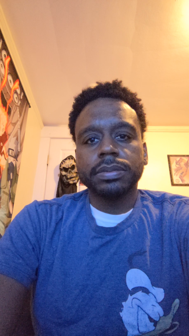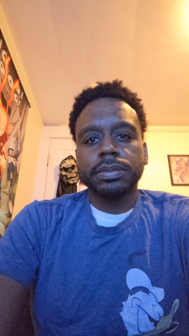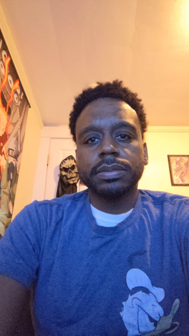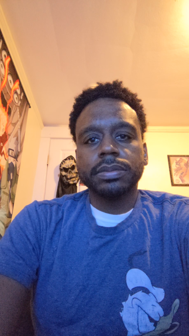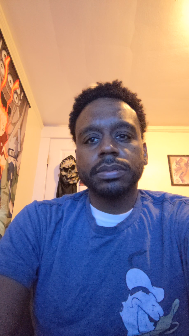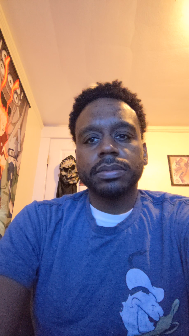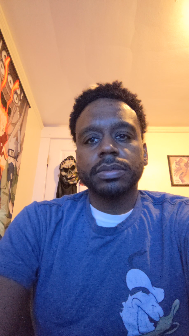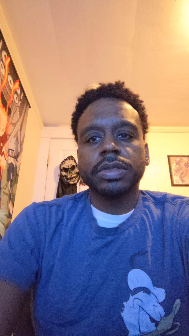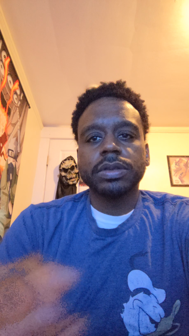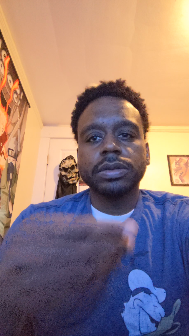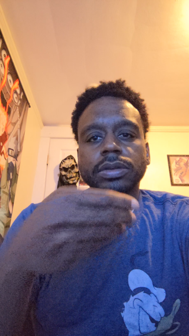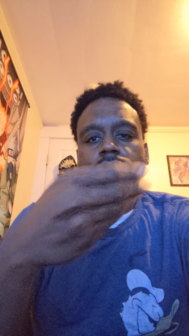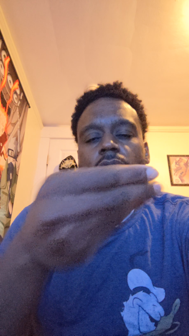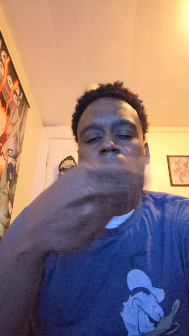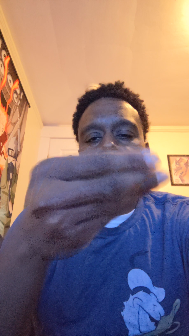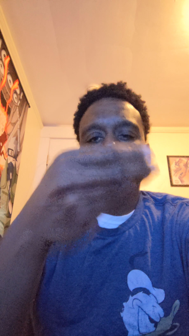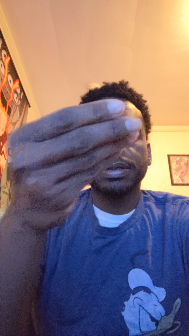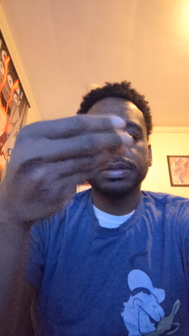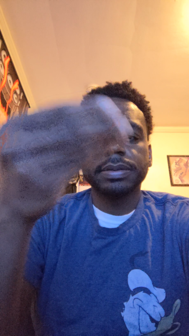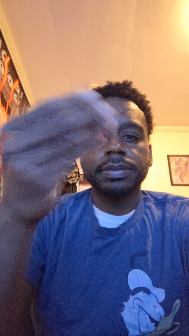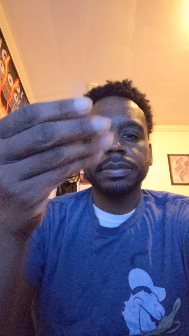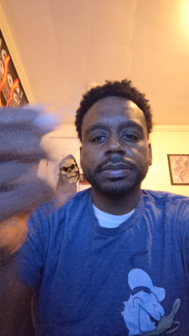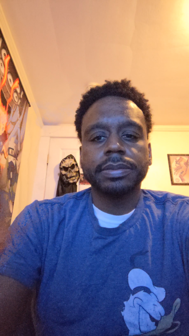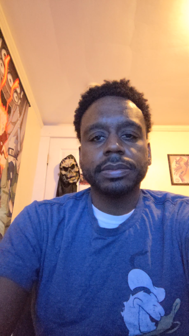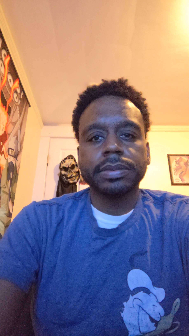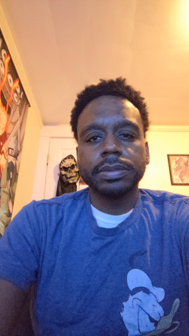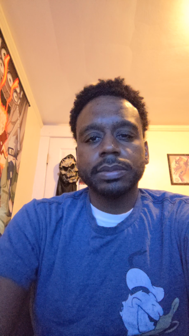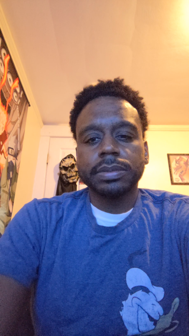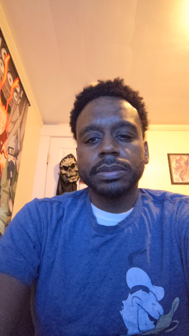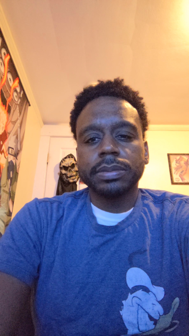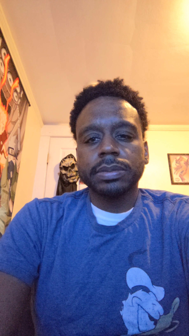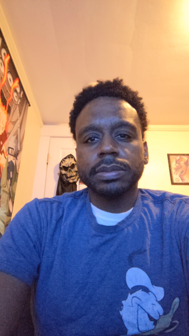shopping